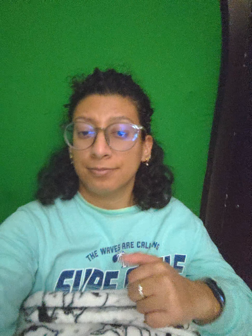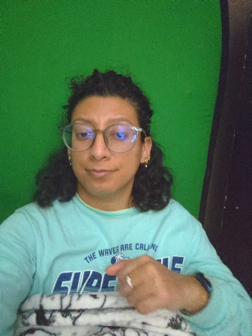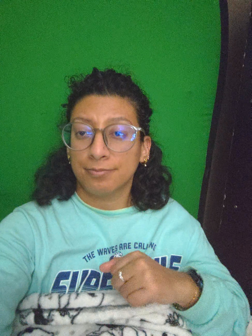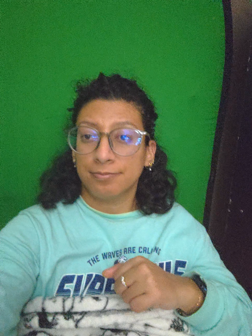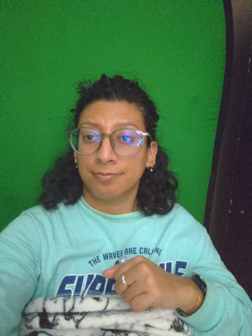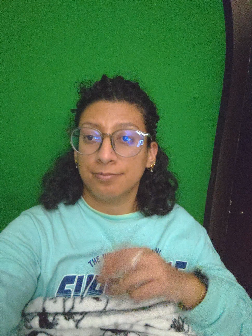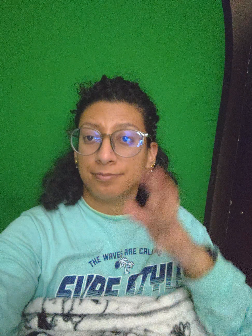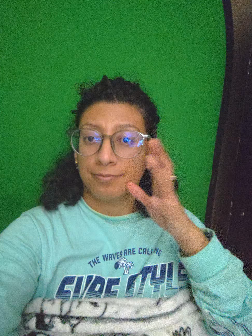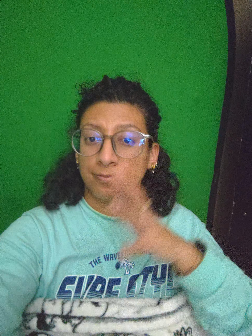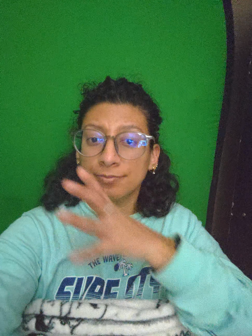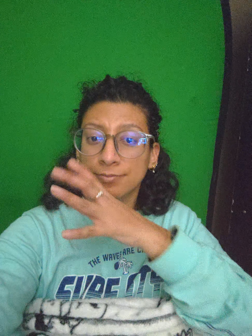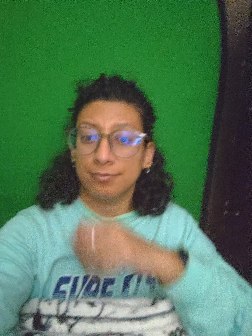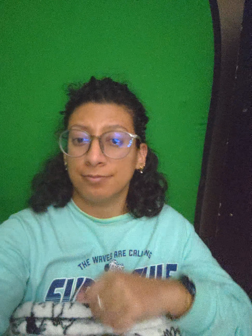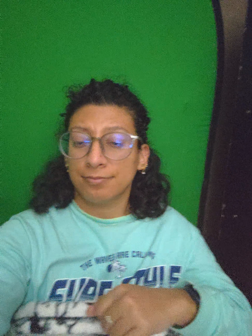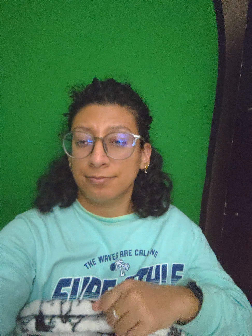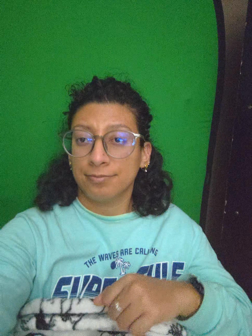farm